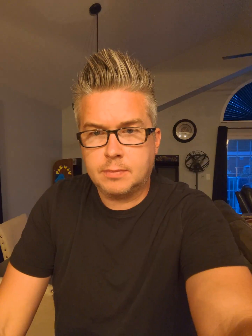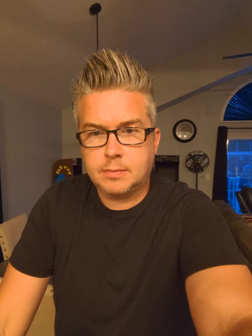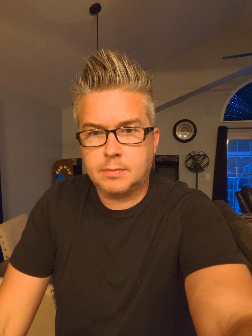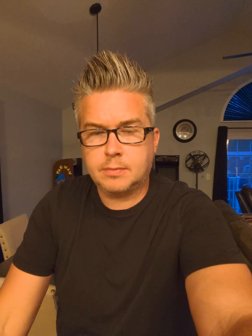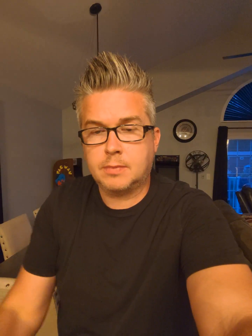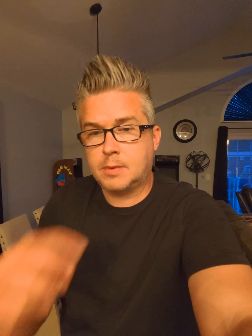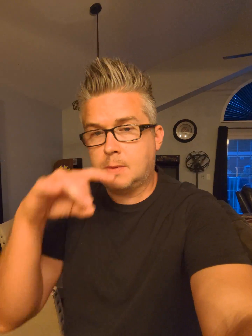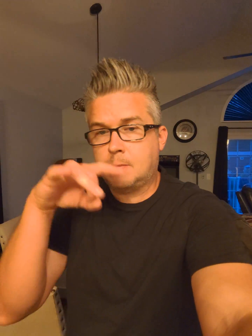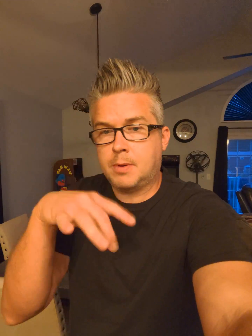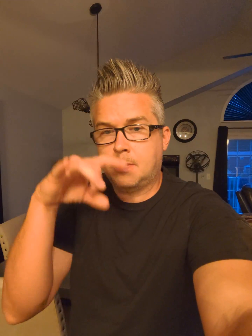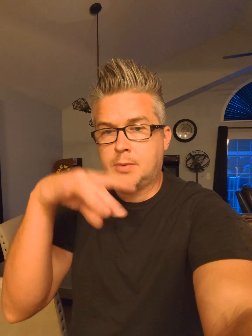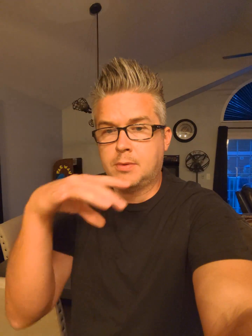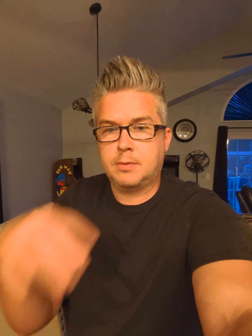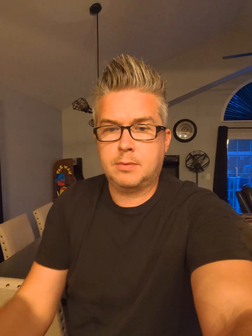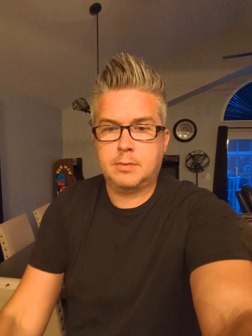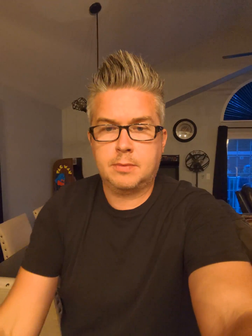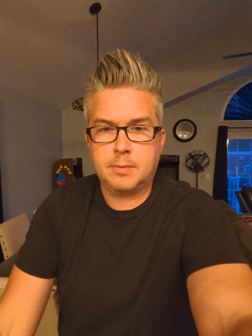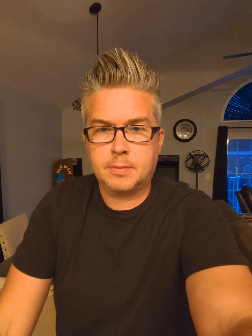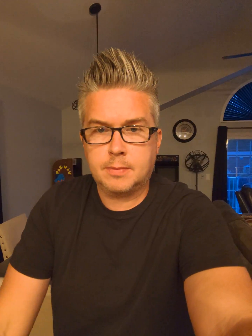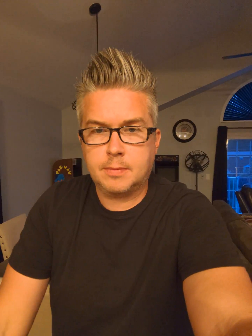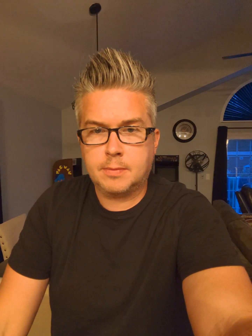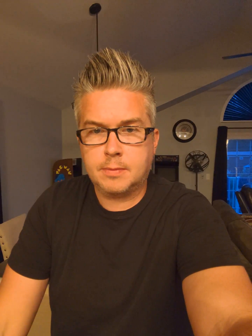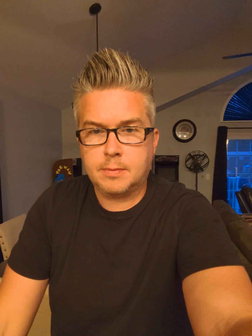pumpkin